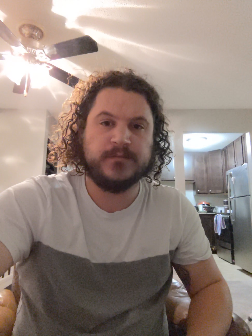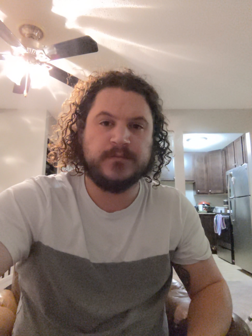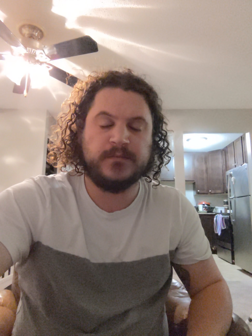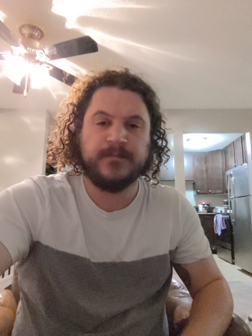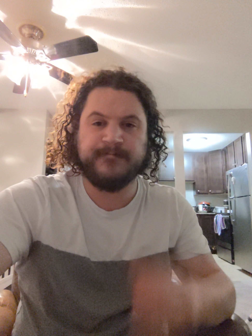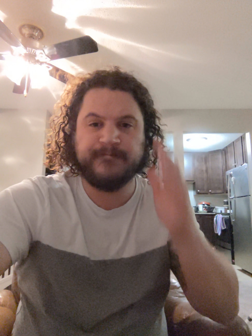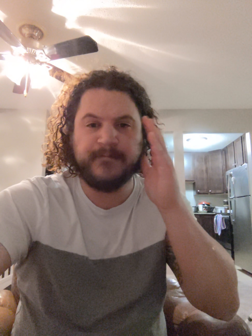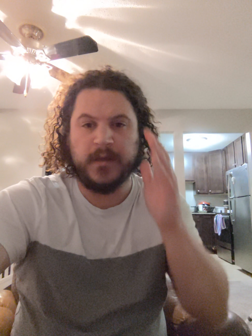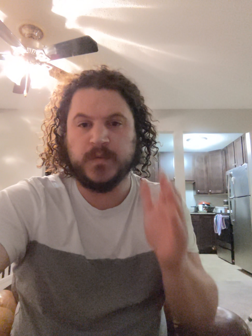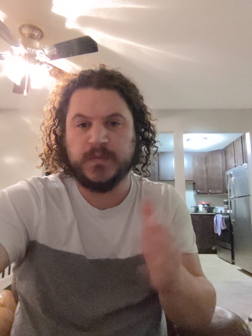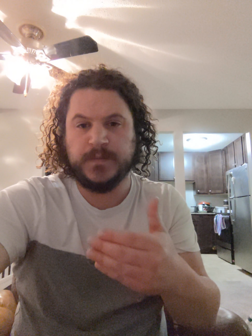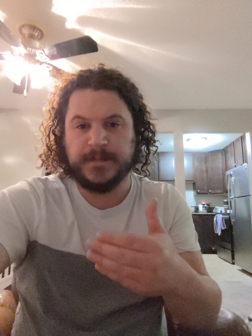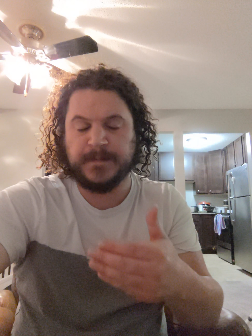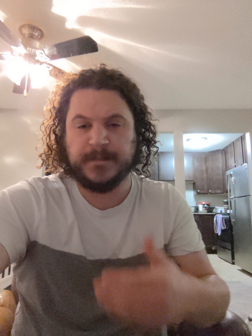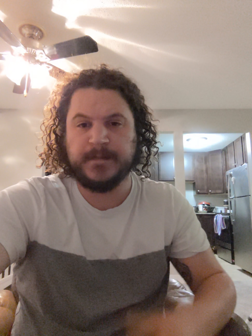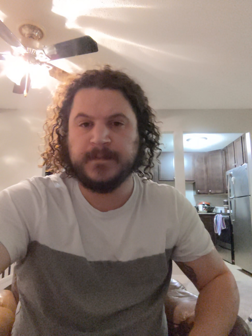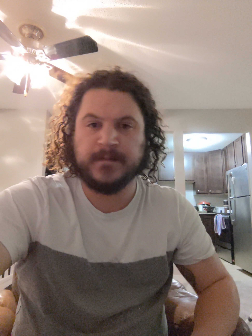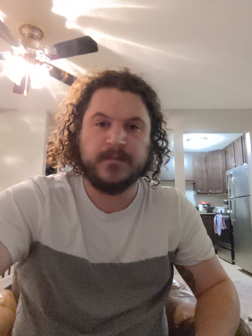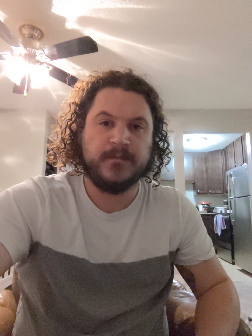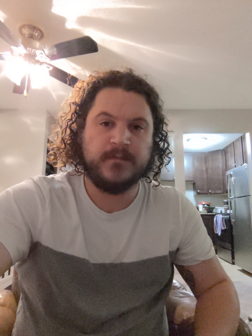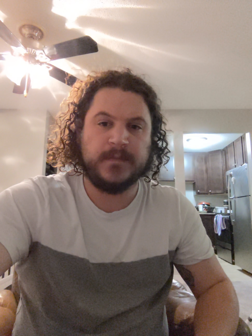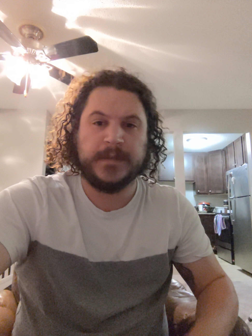bedroom